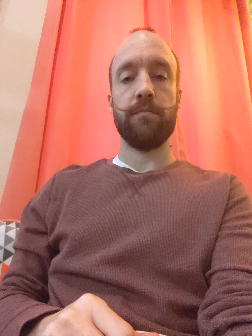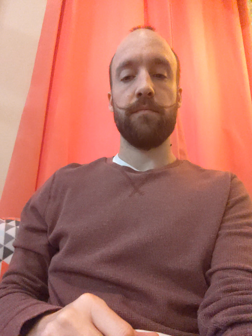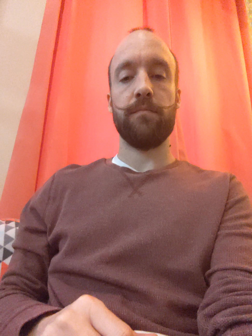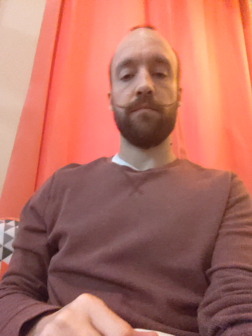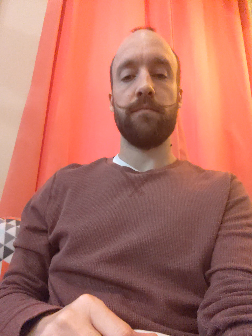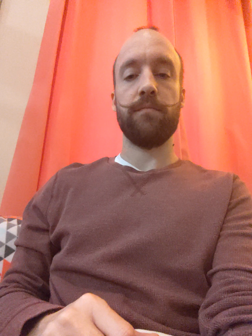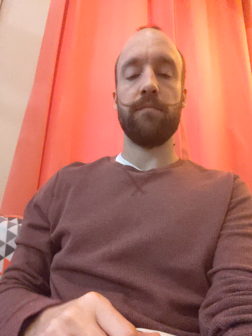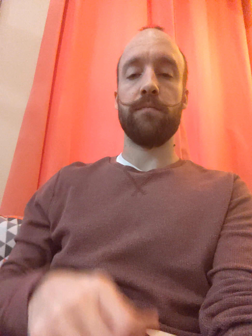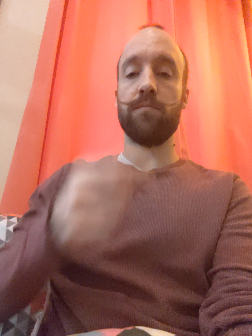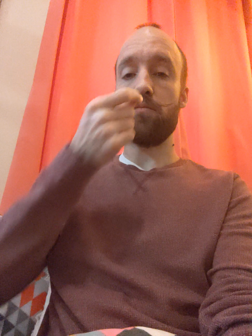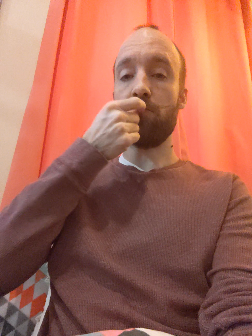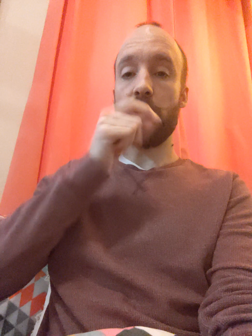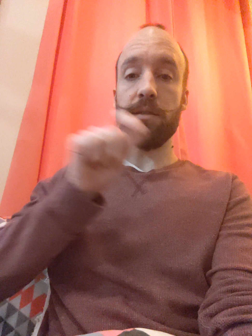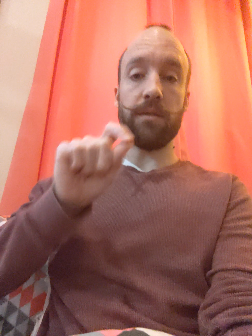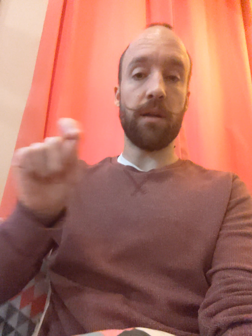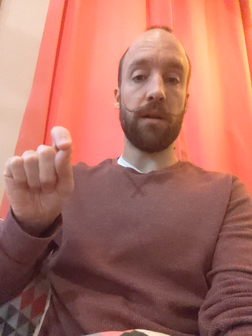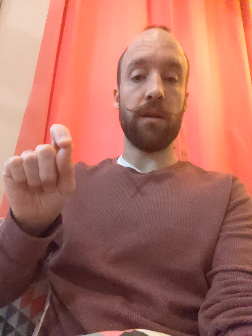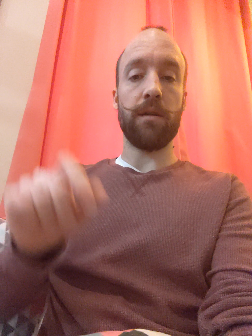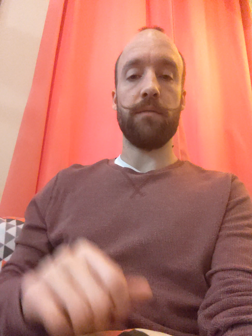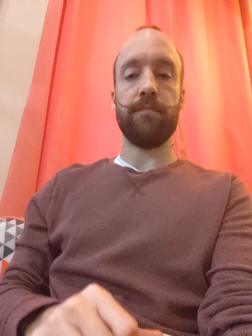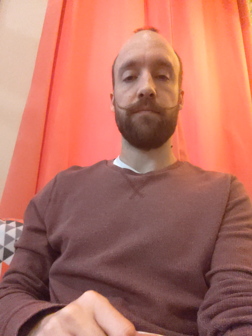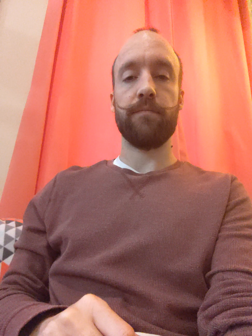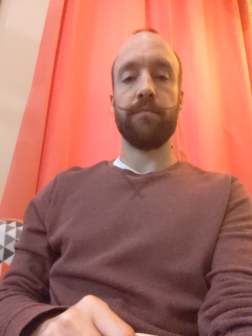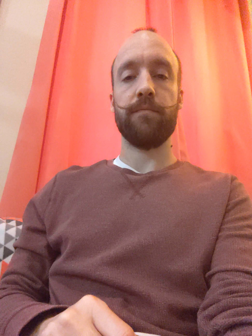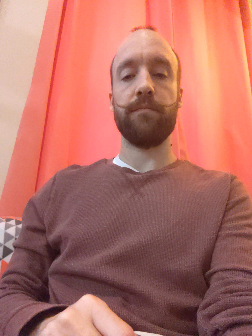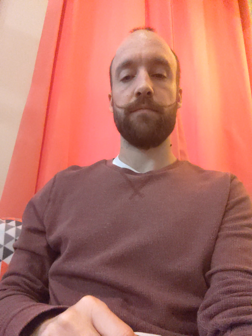pencil